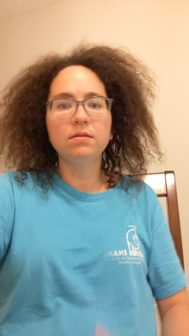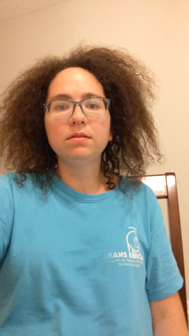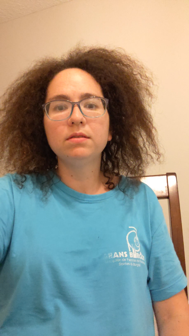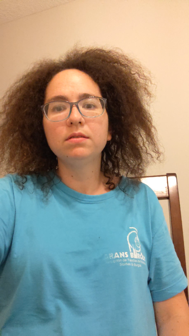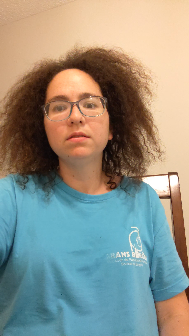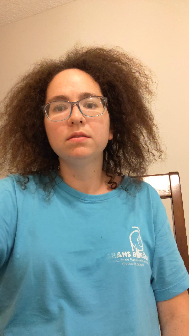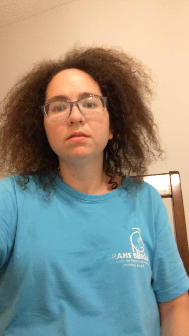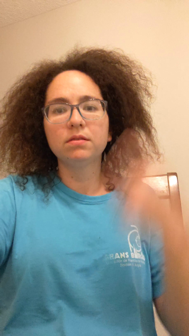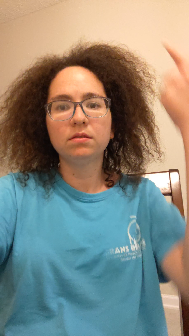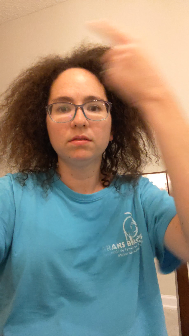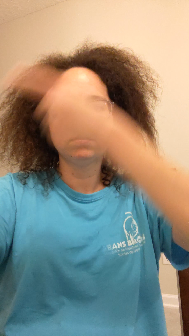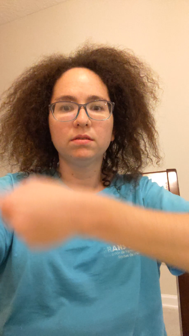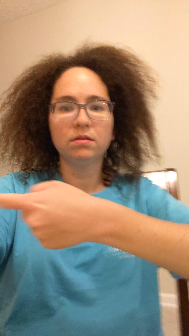day